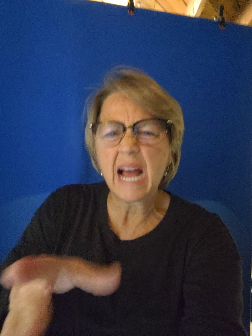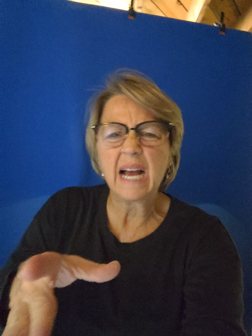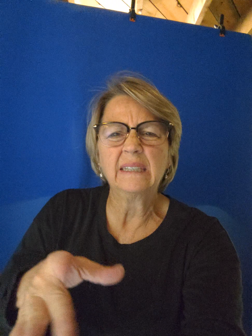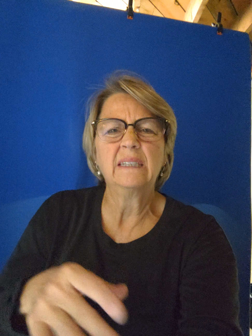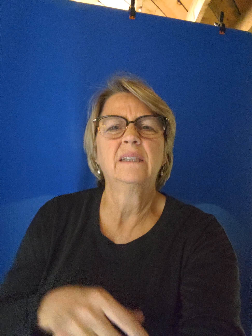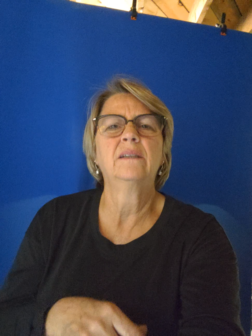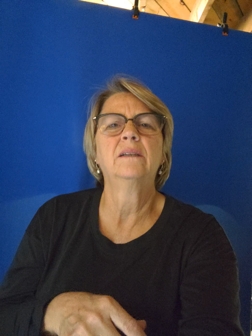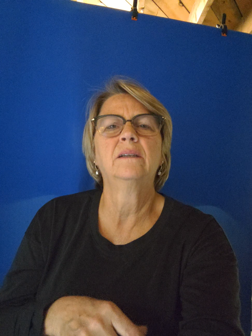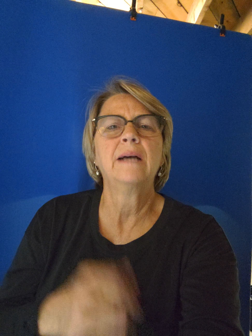hate